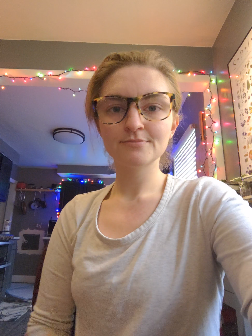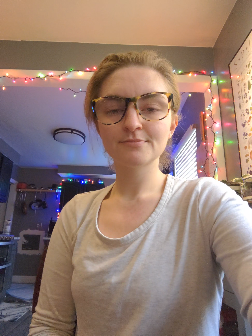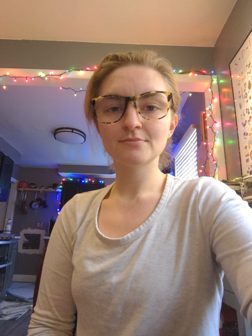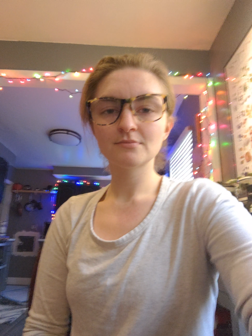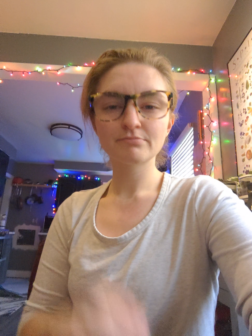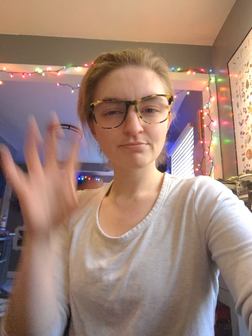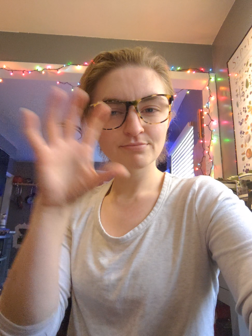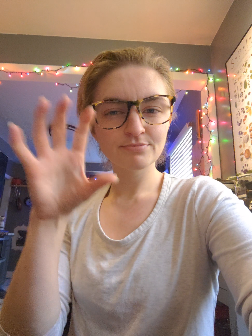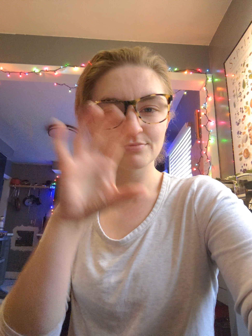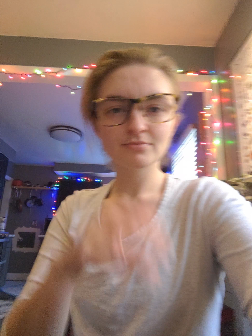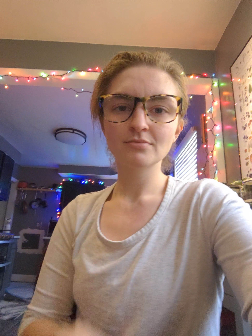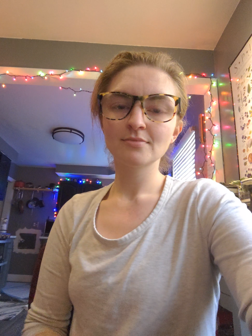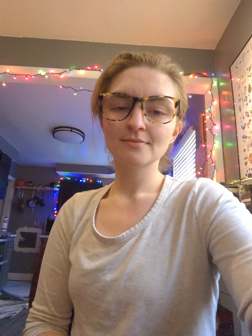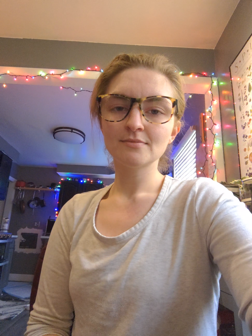cloud